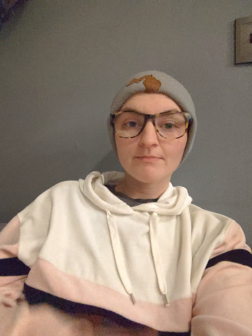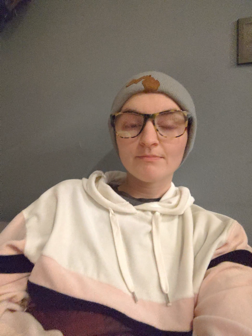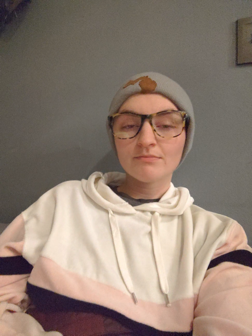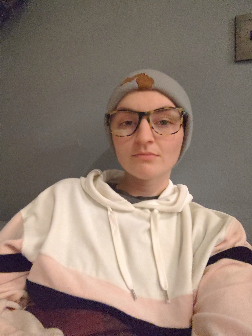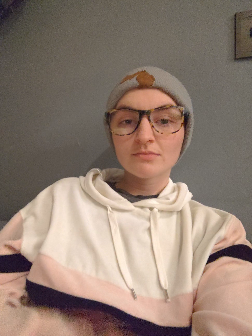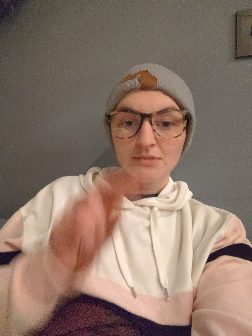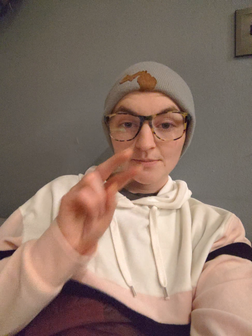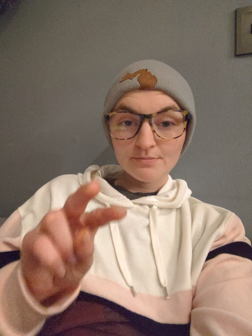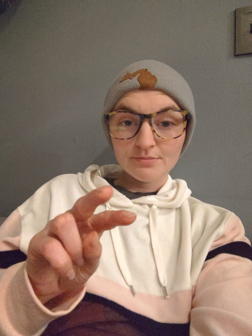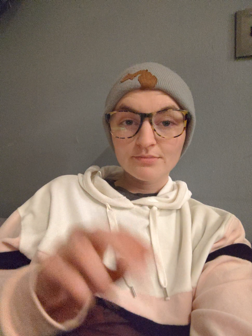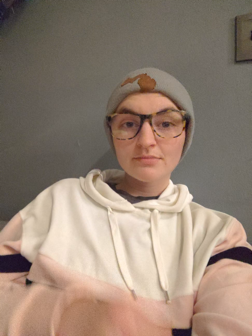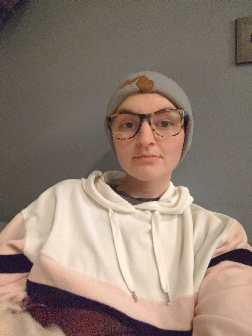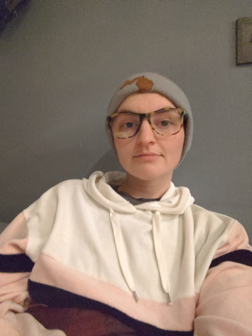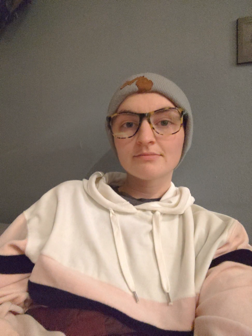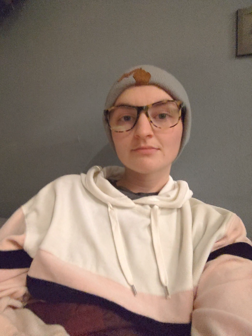look